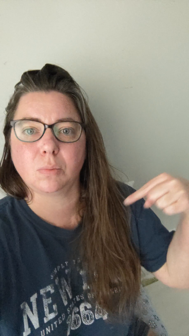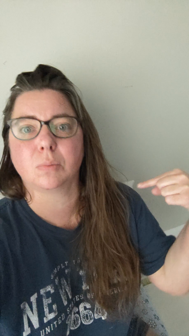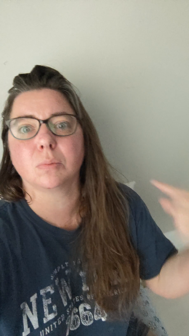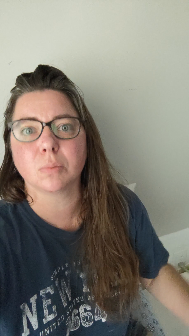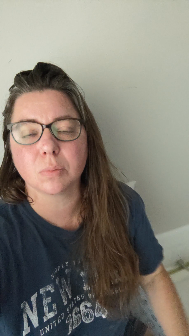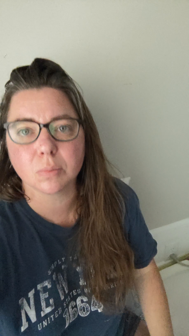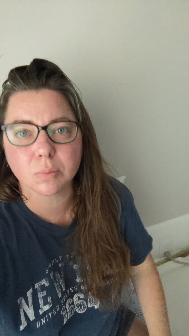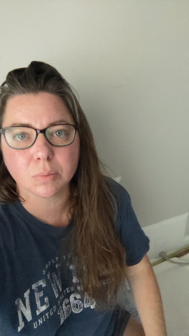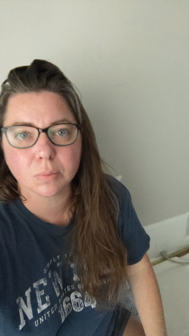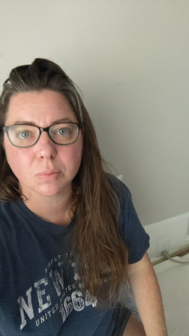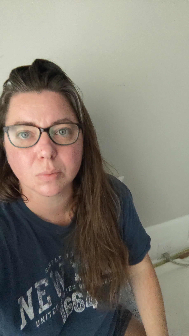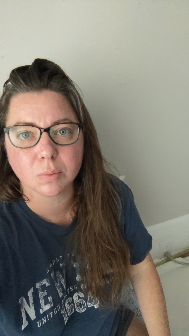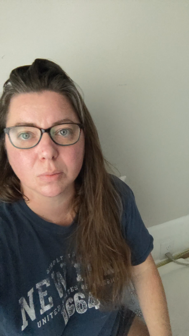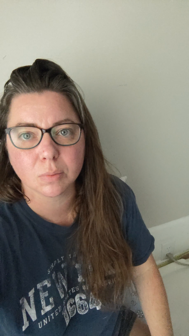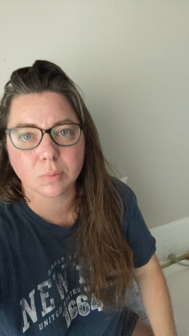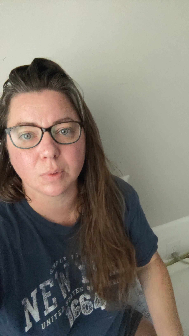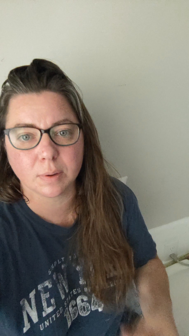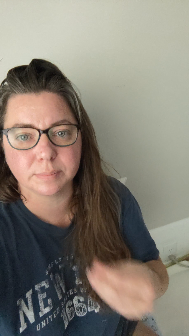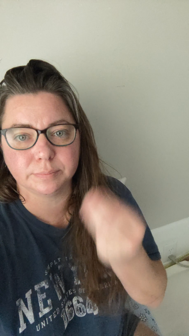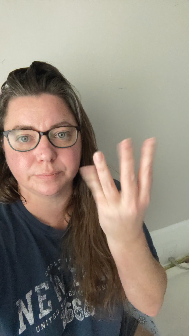plants